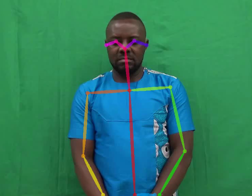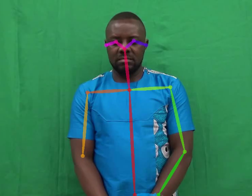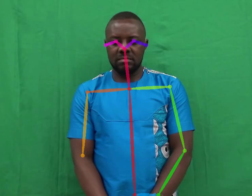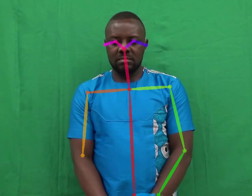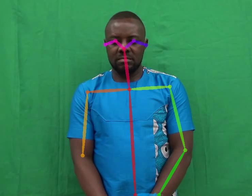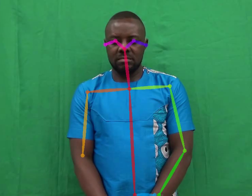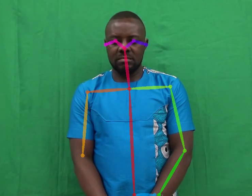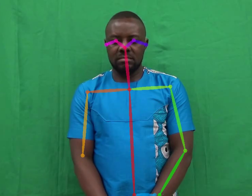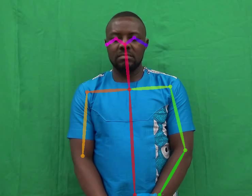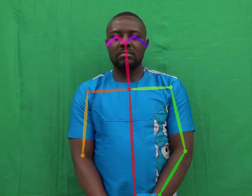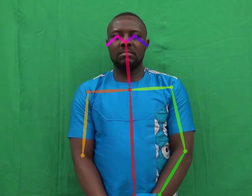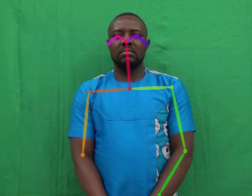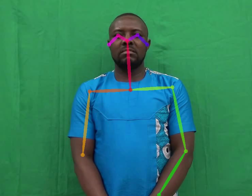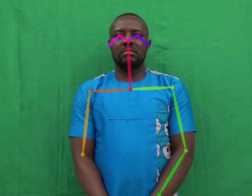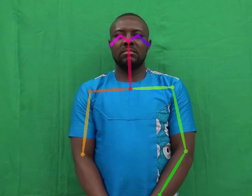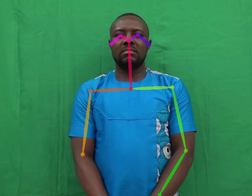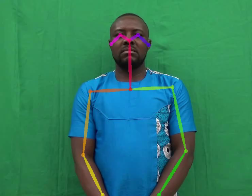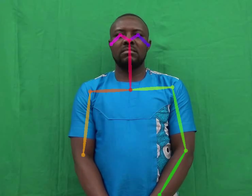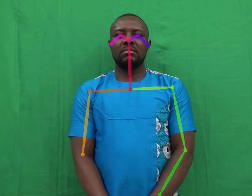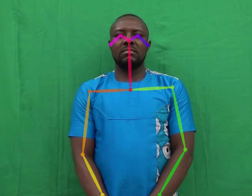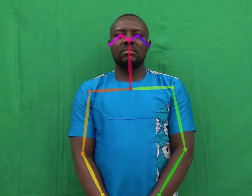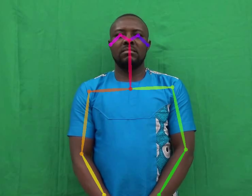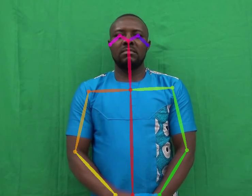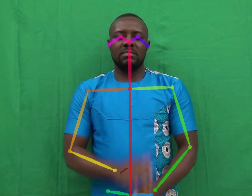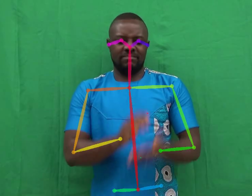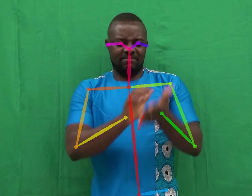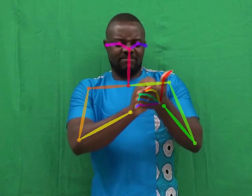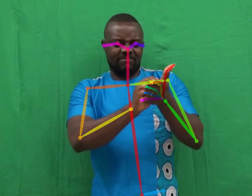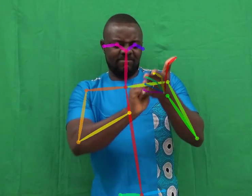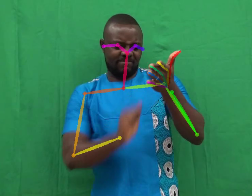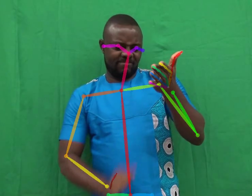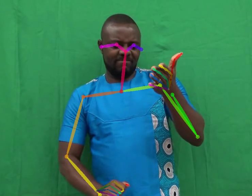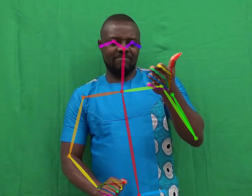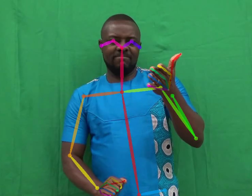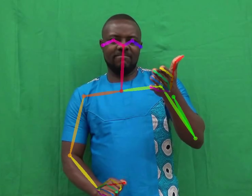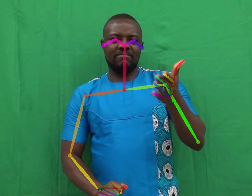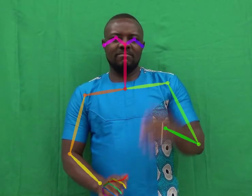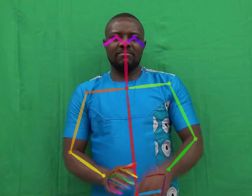subtract